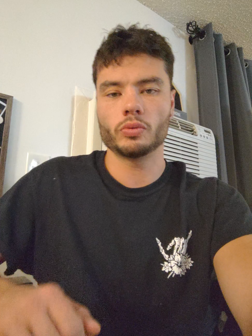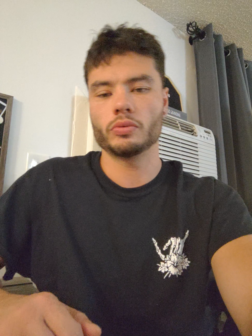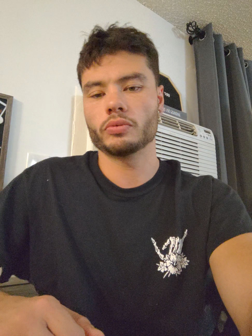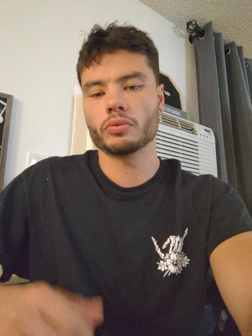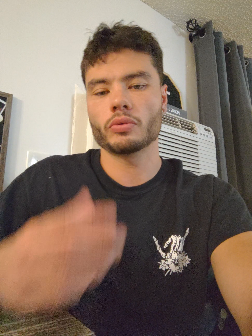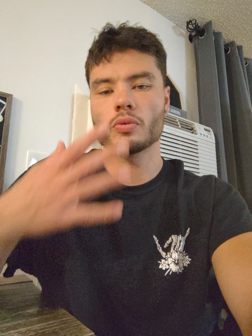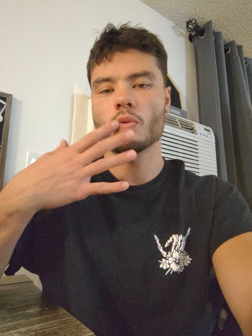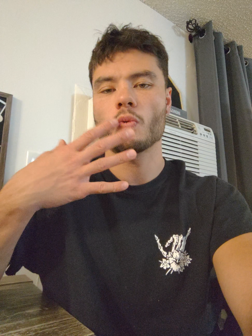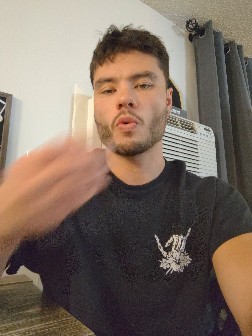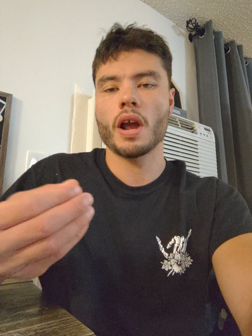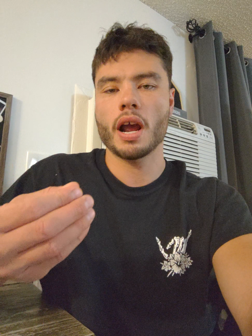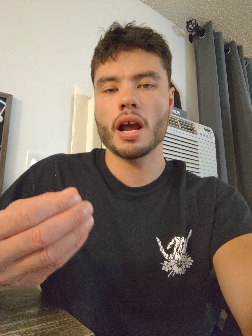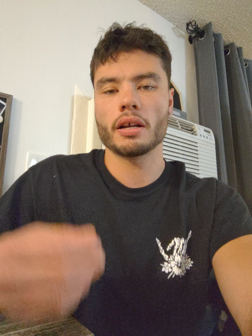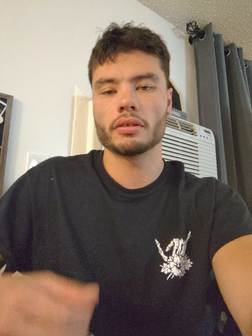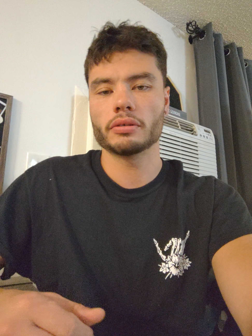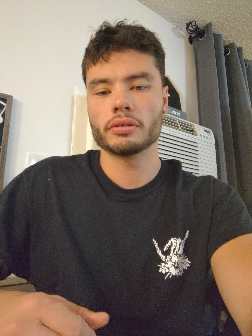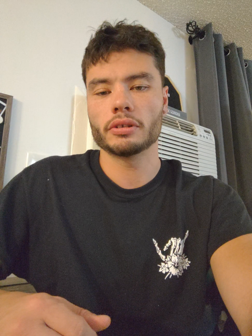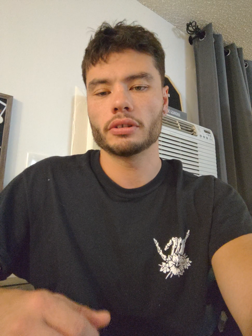wet